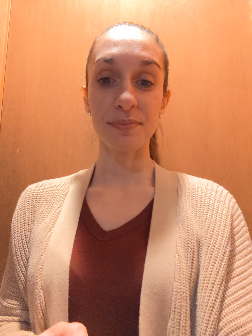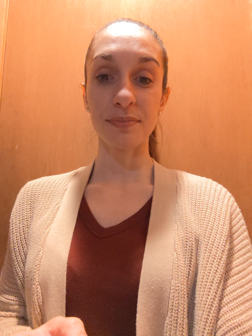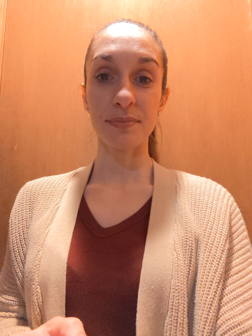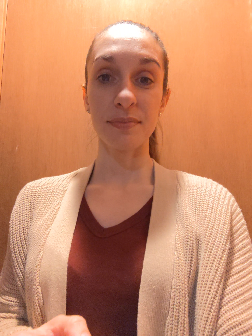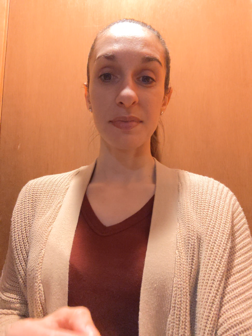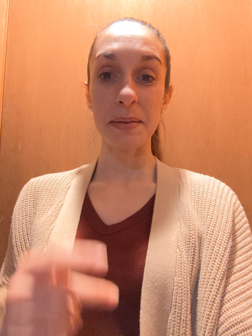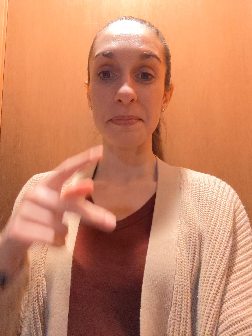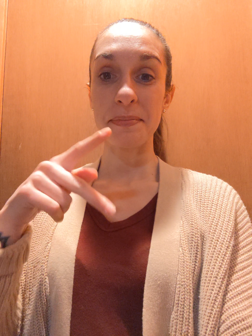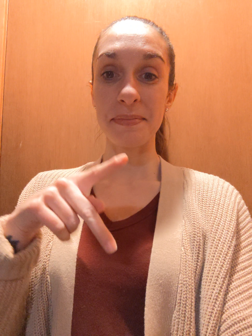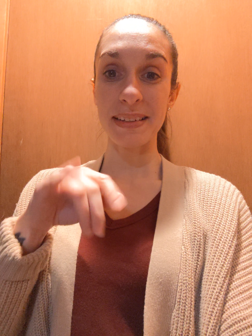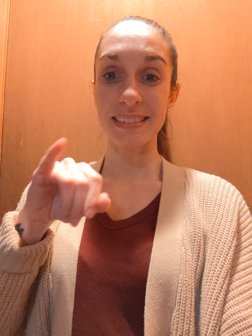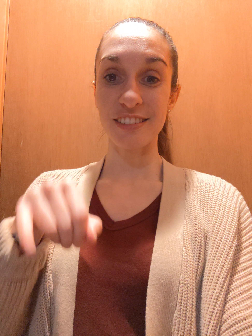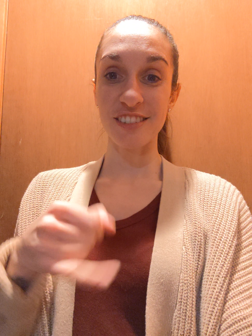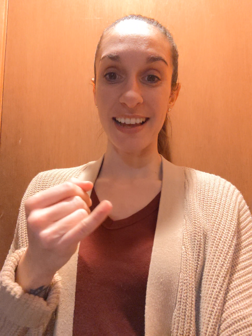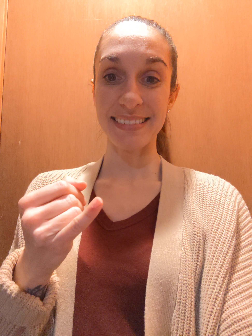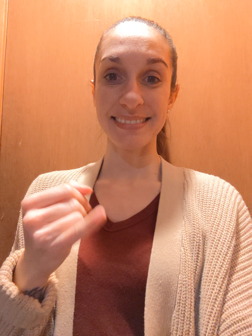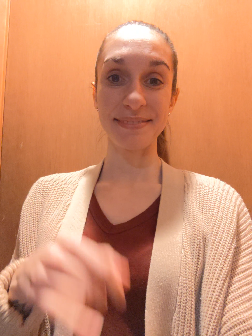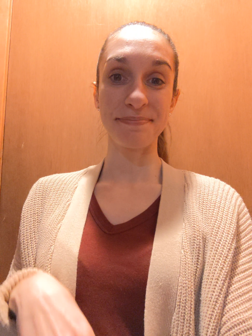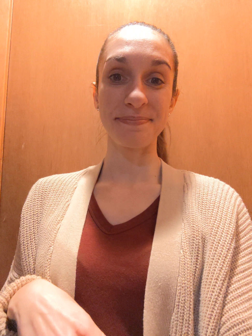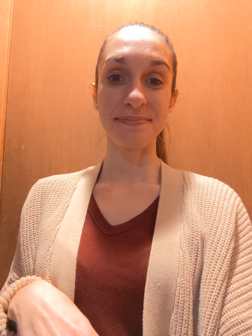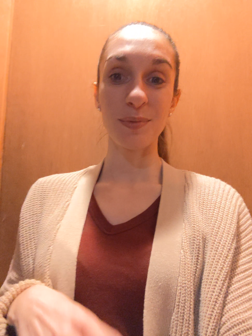pajamas